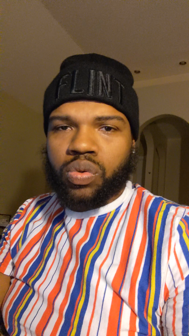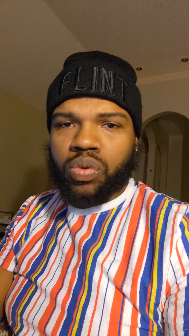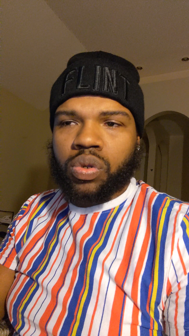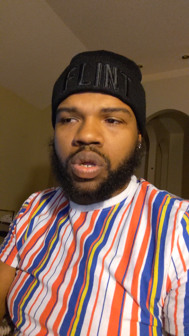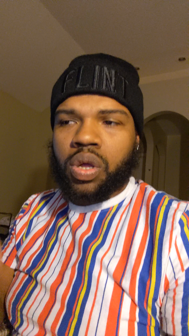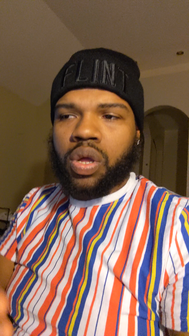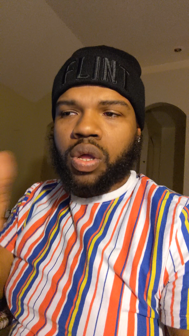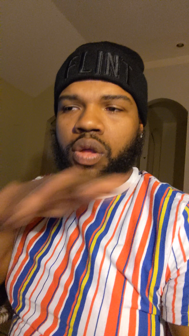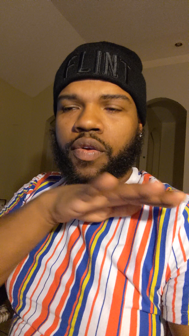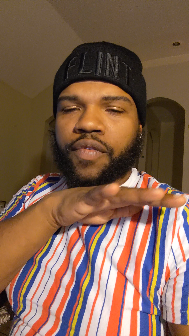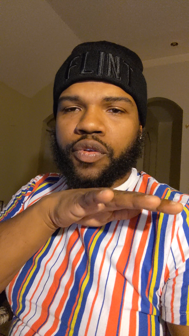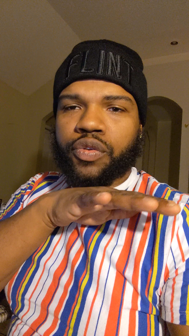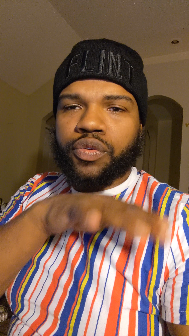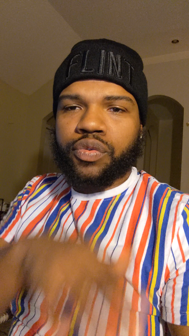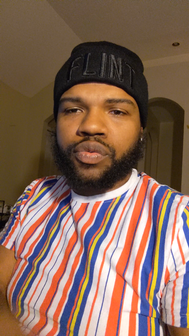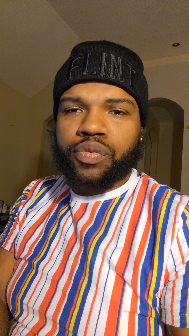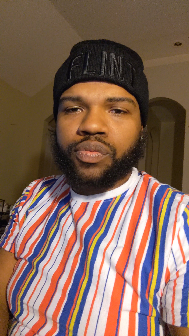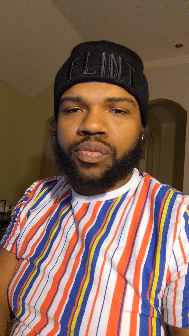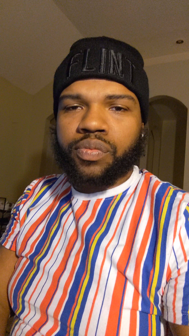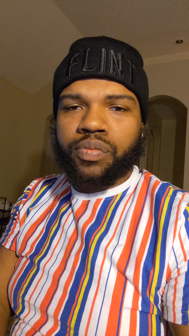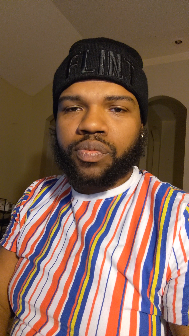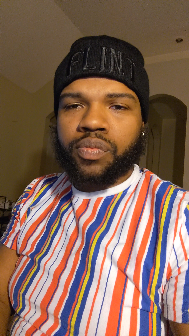cover